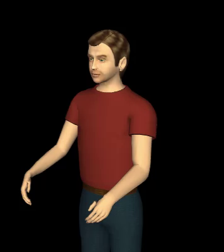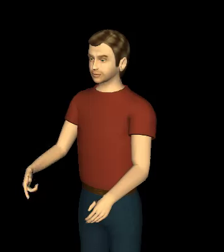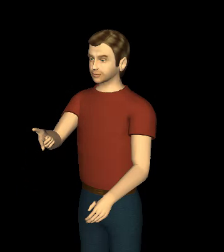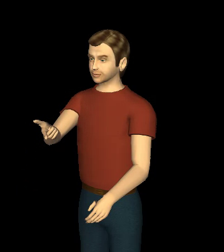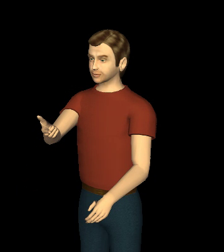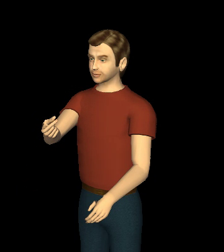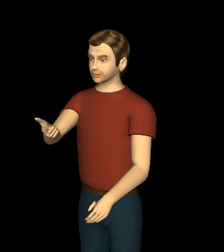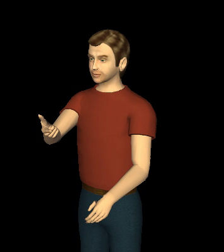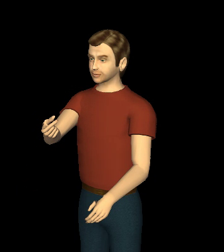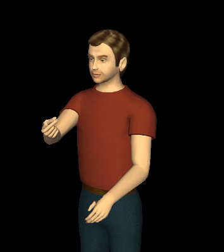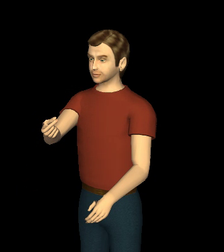مزدوج